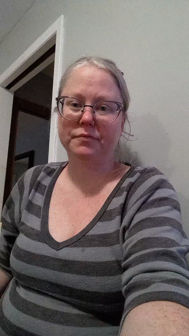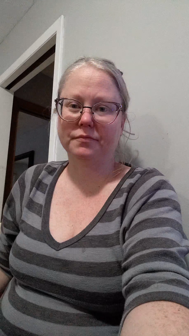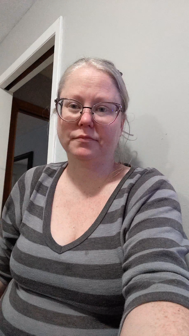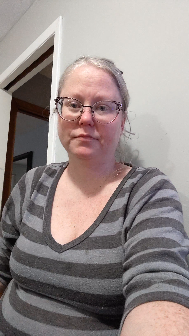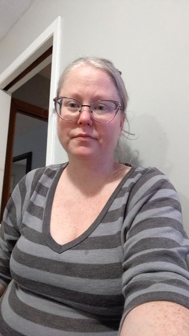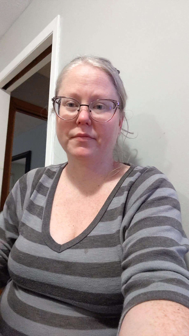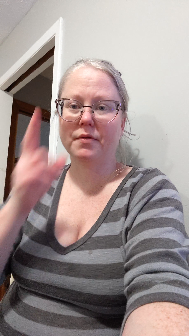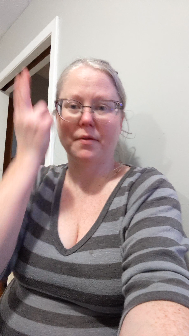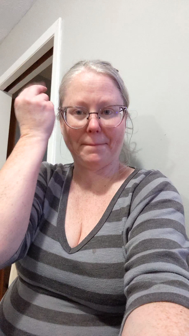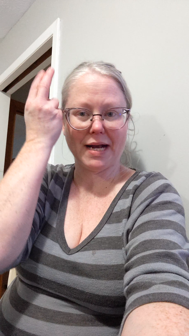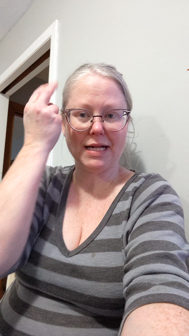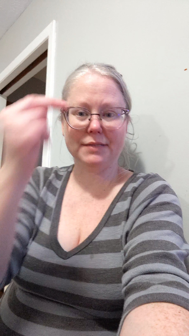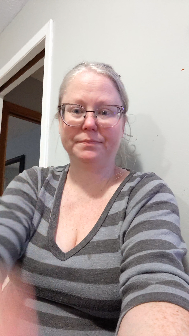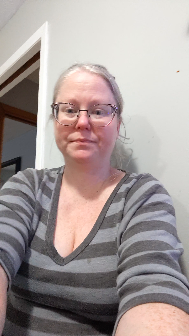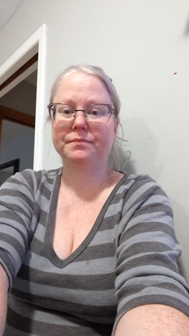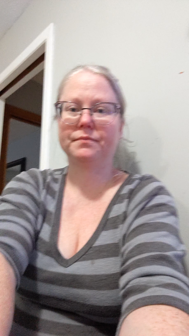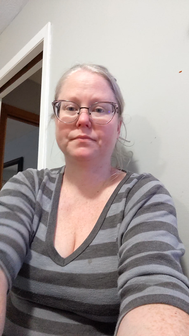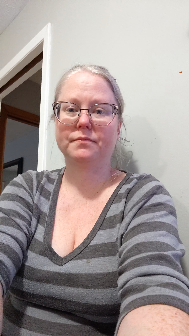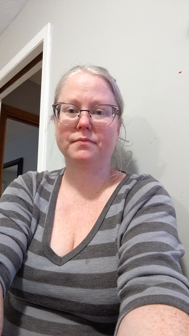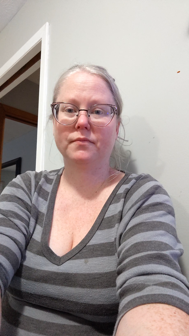bunny